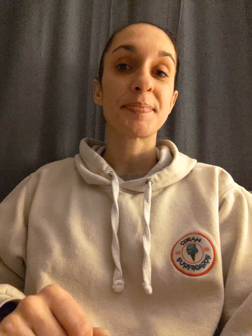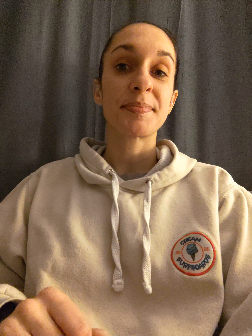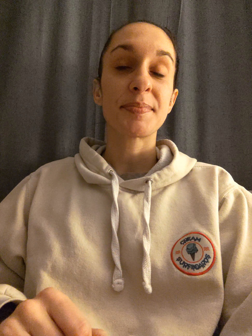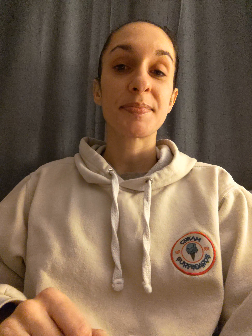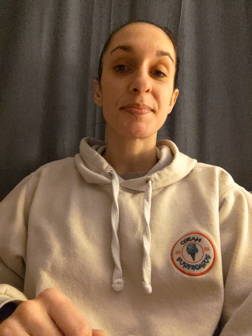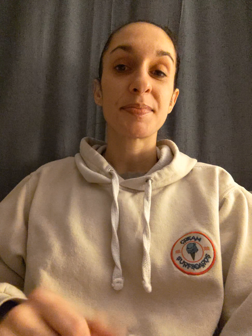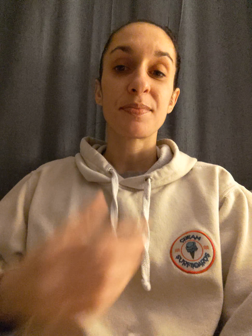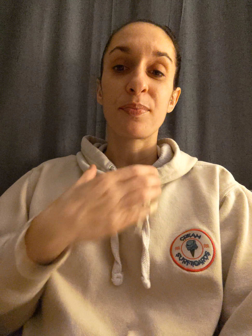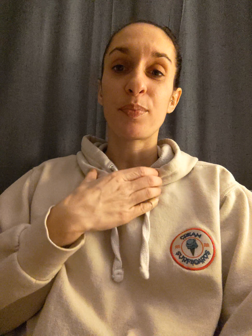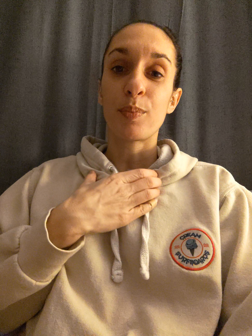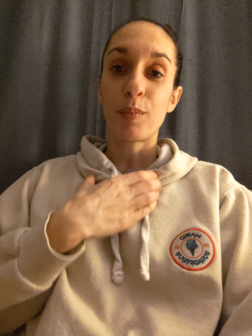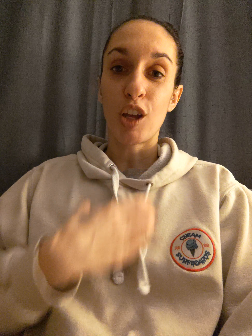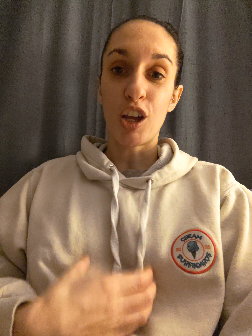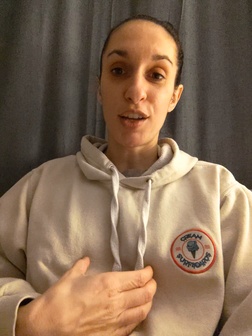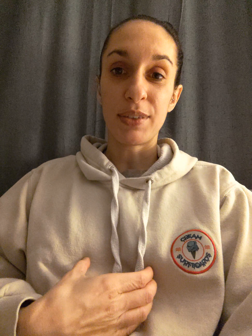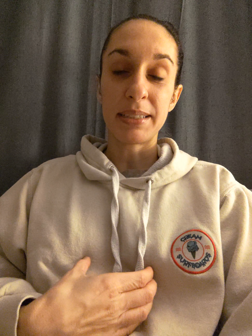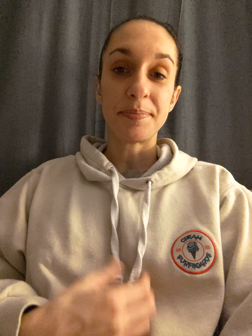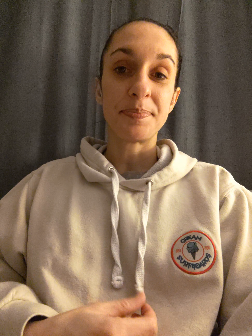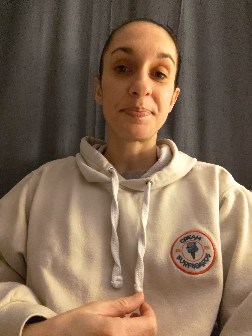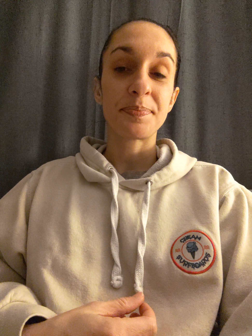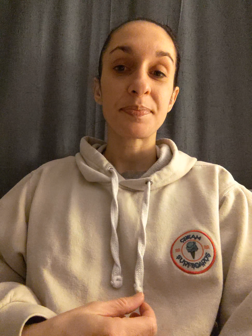hungry